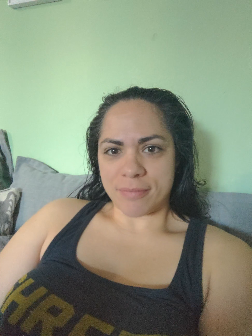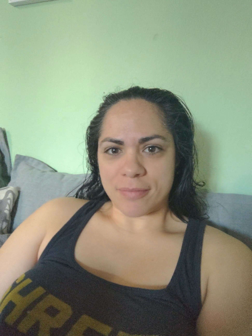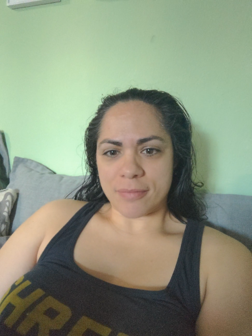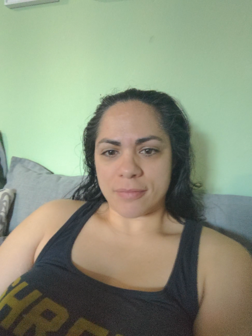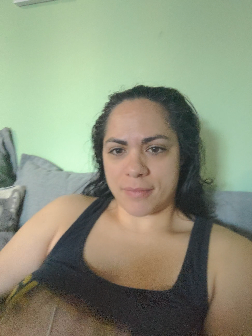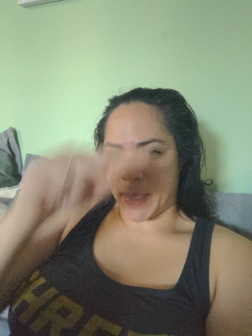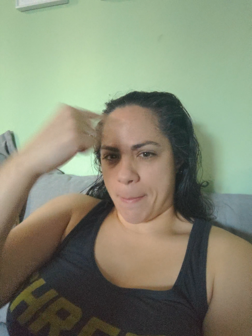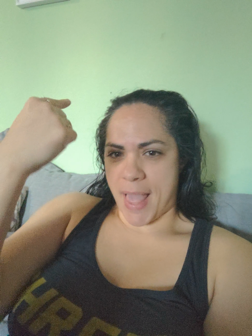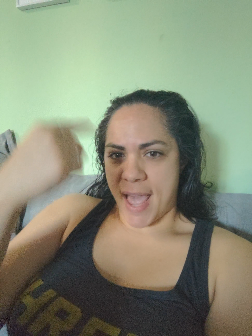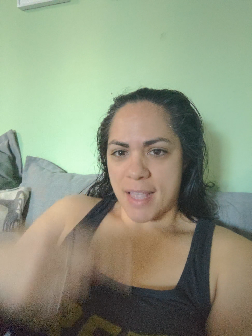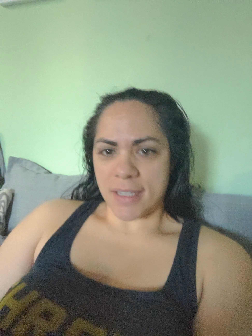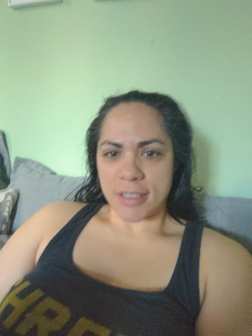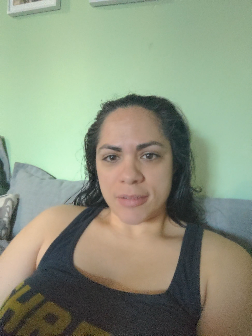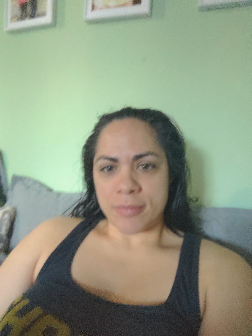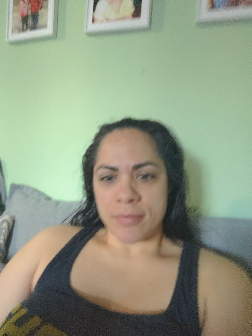black